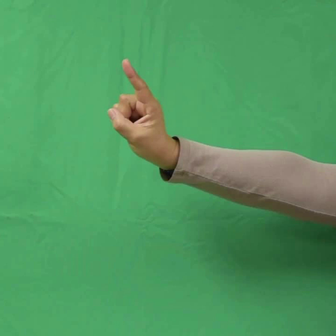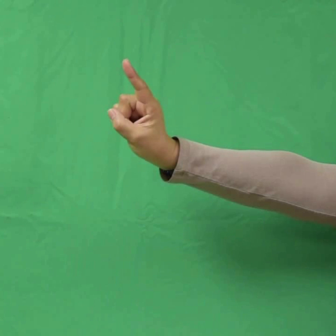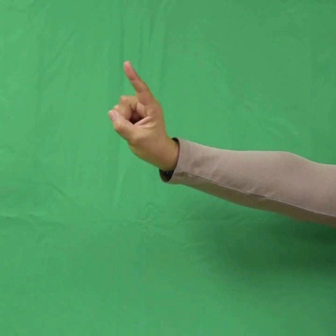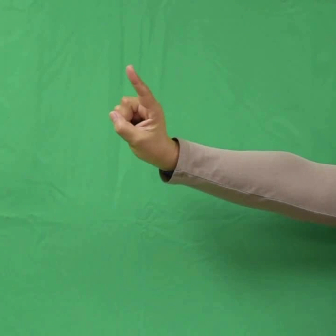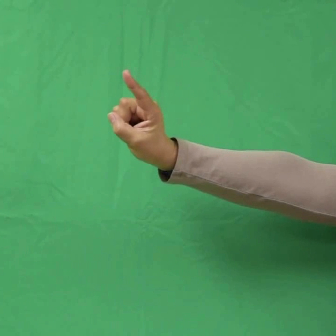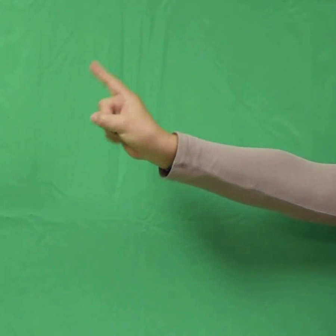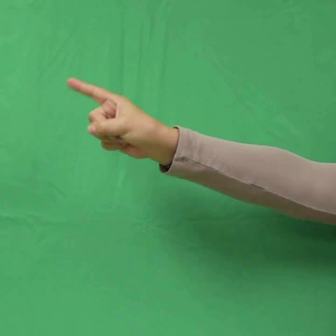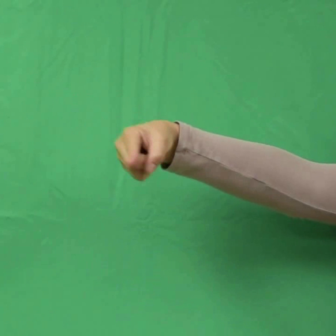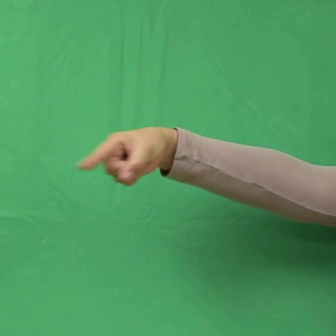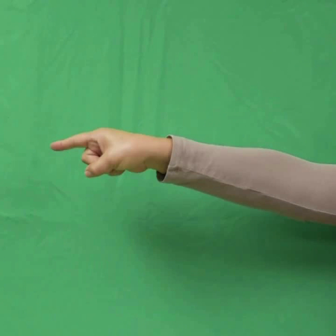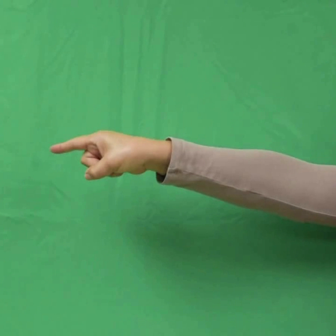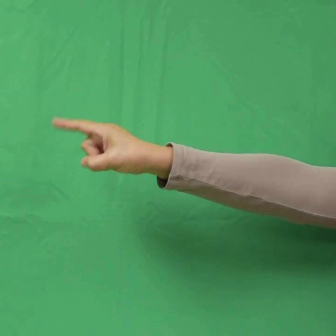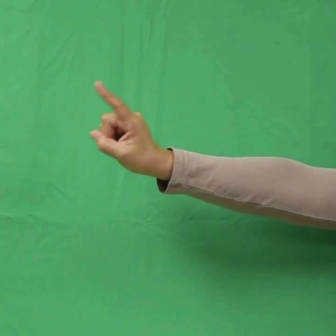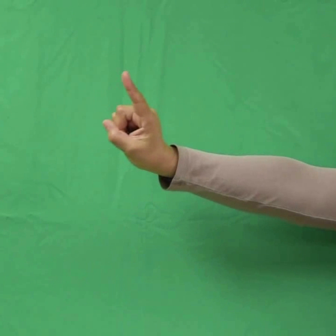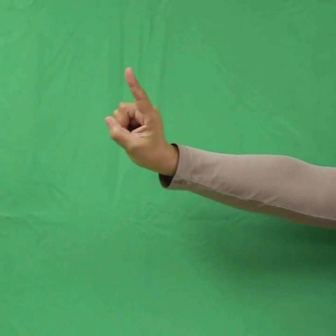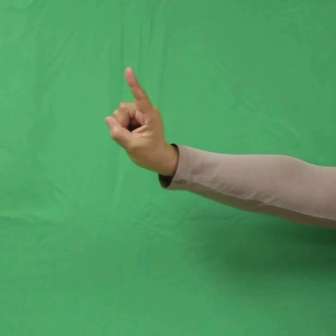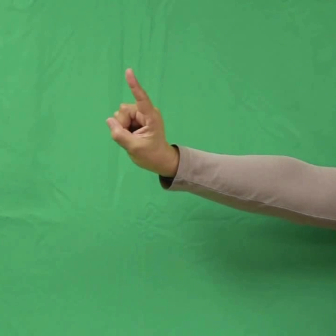Z